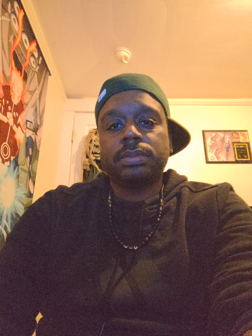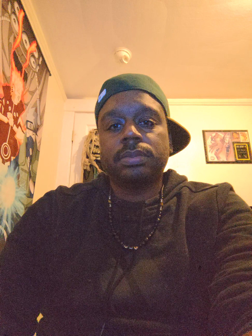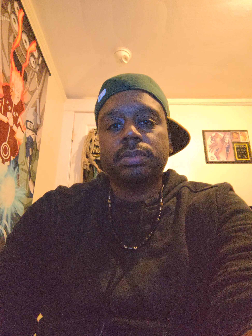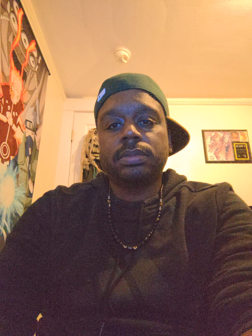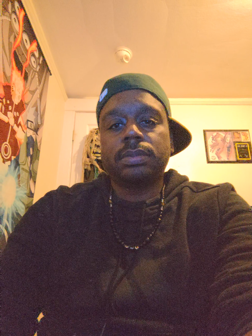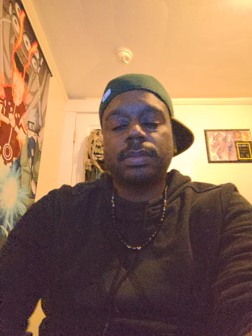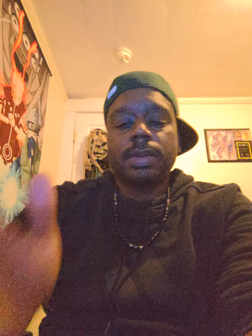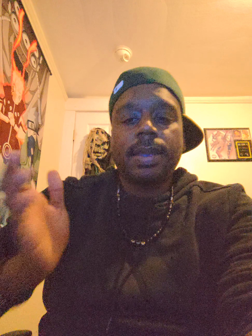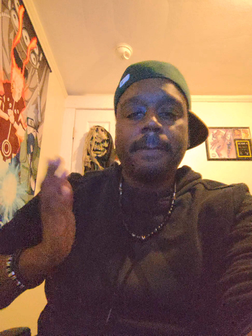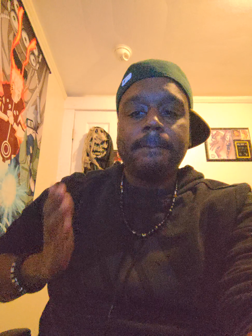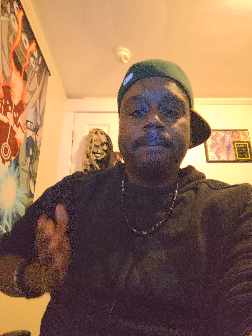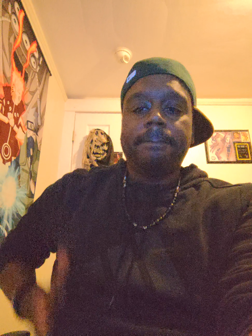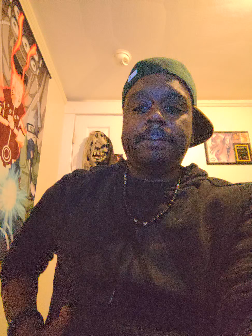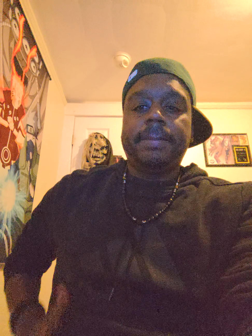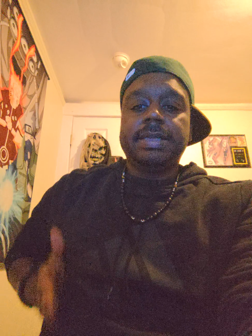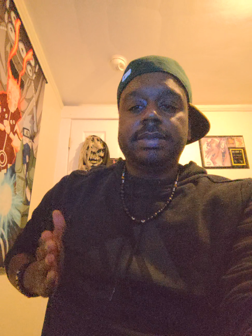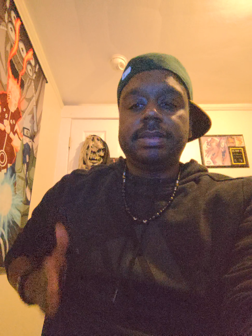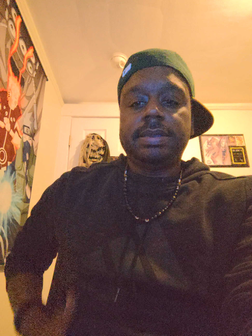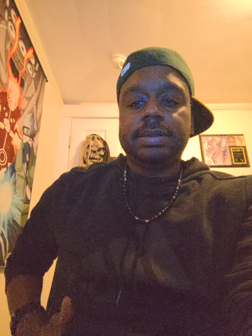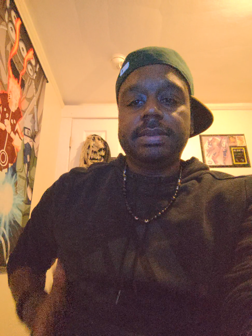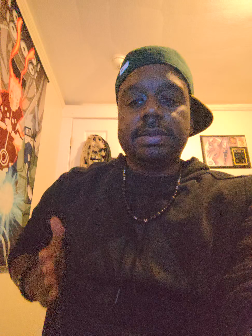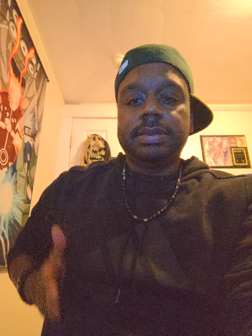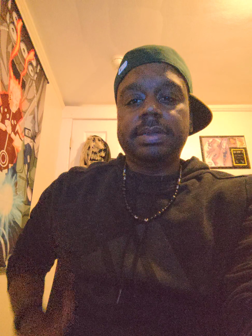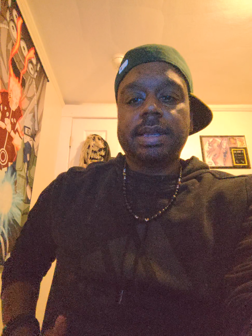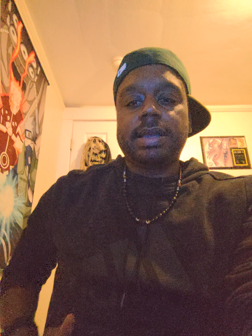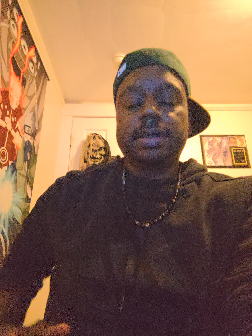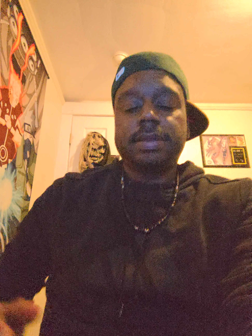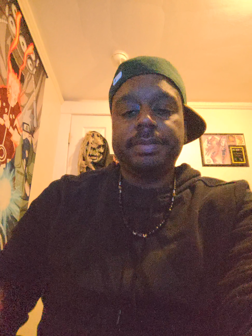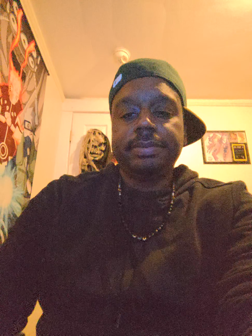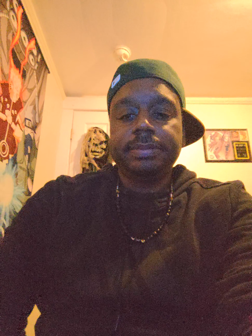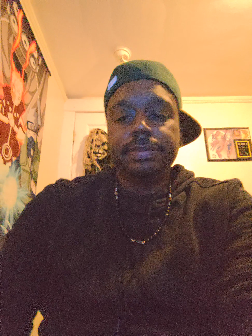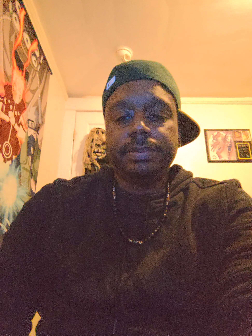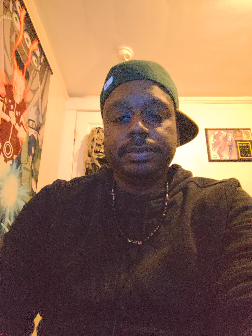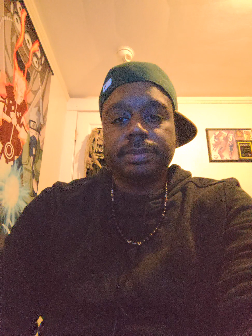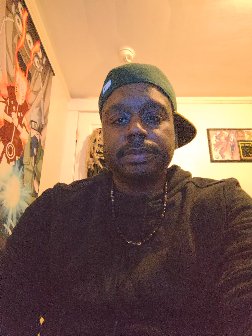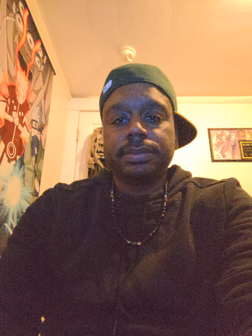beside